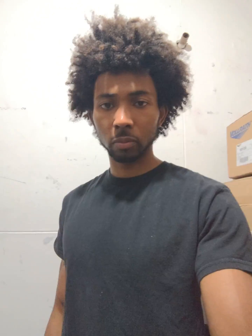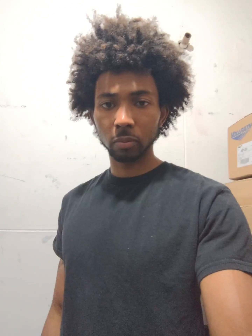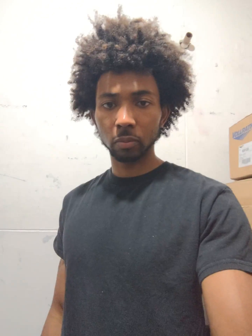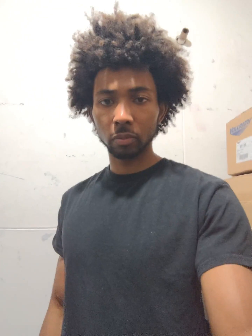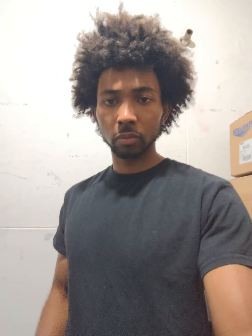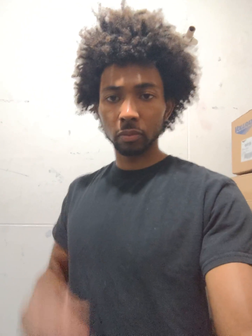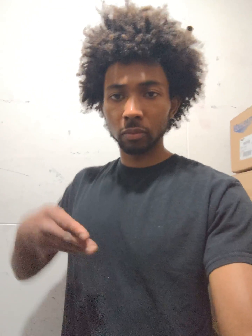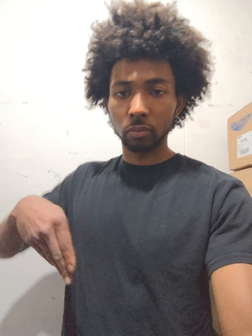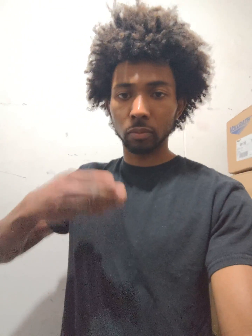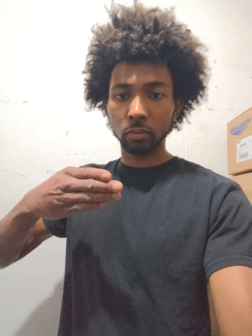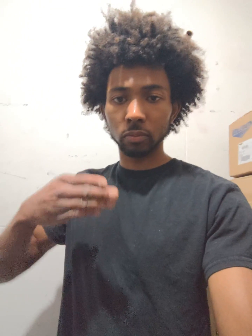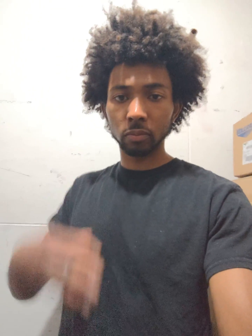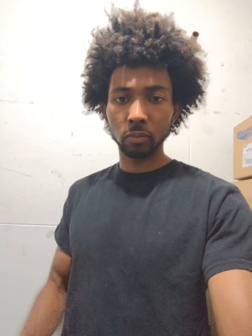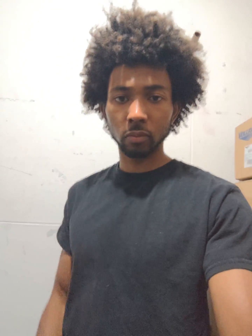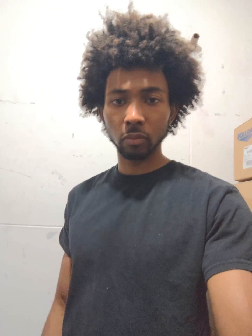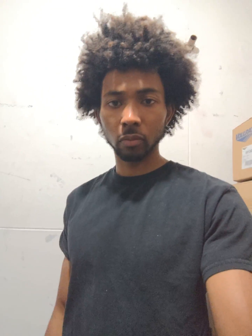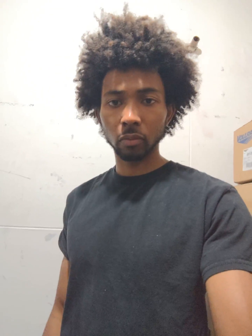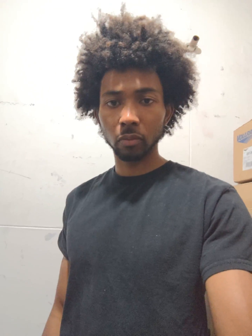kick